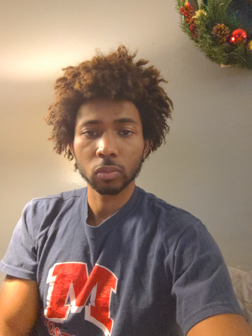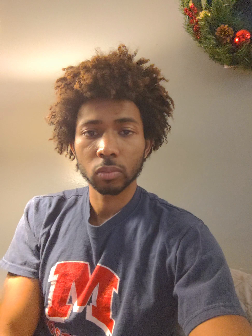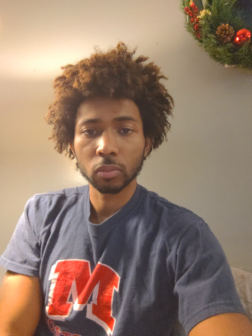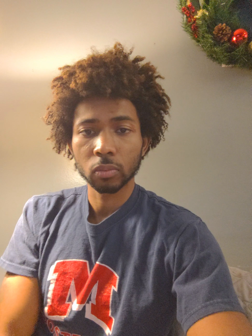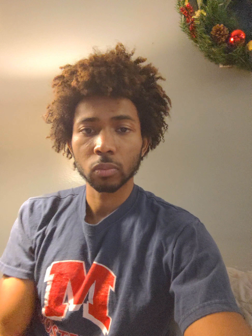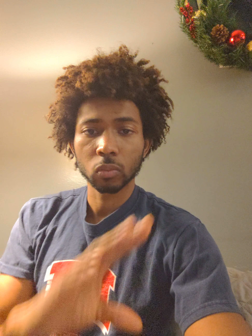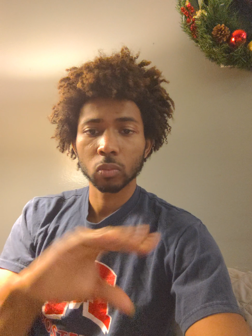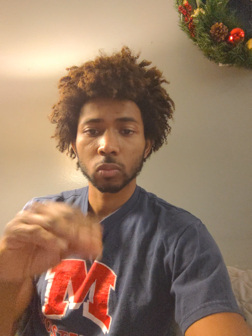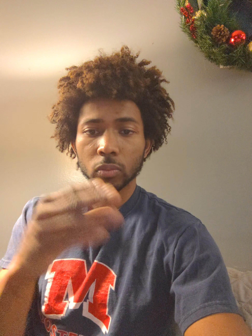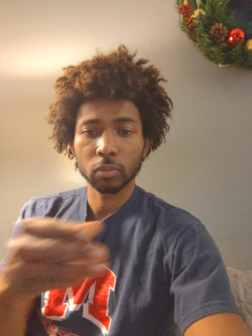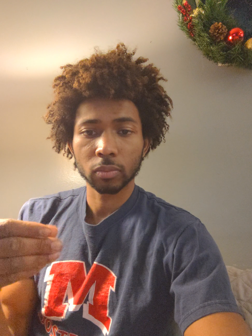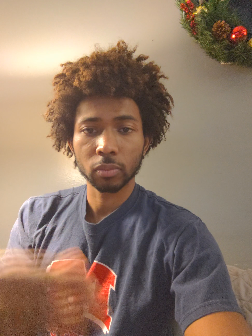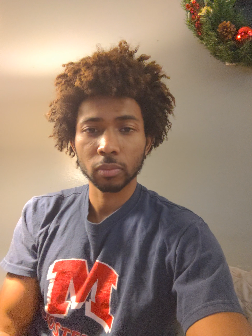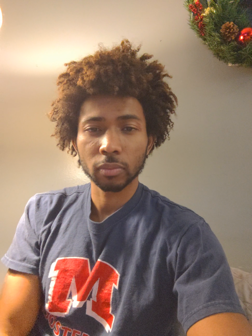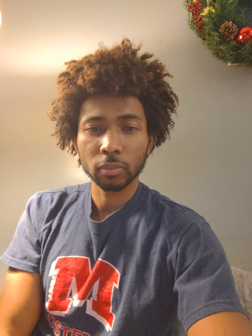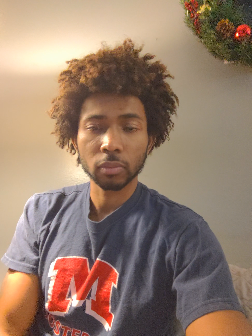story